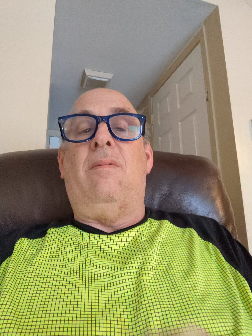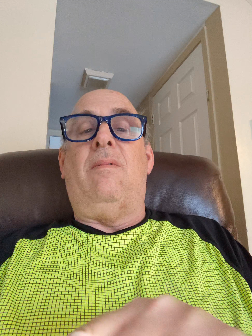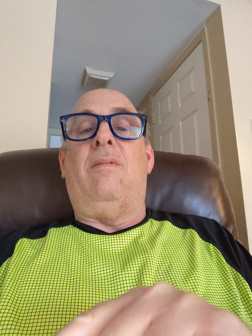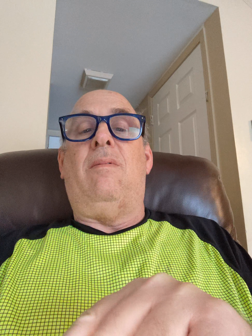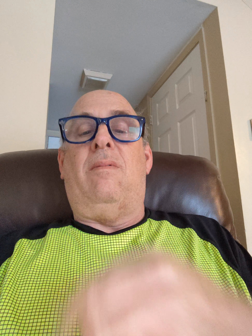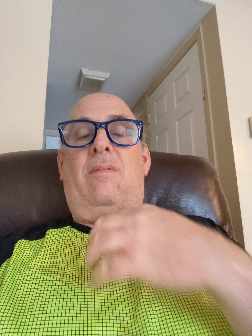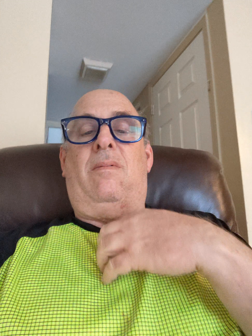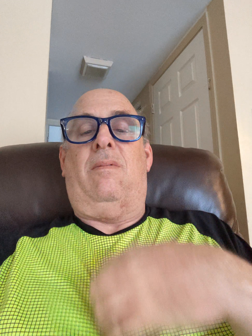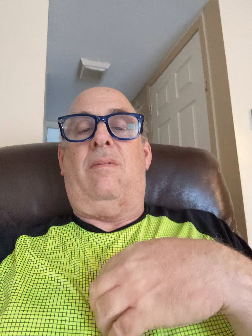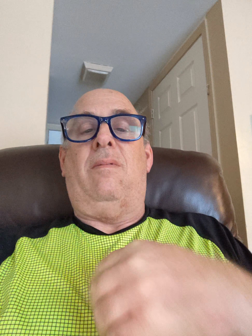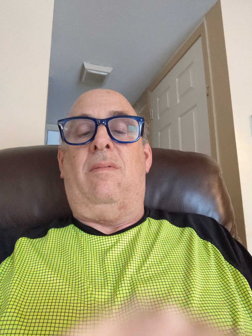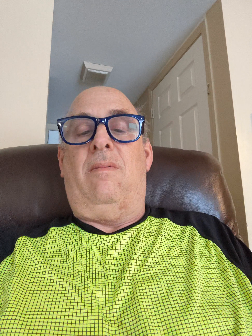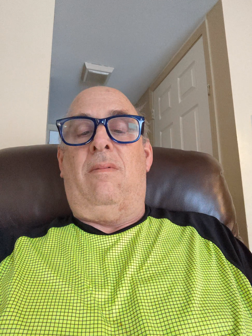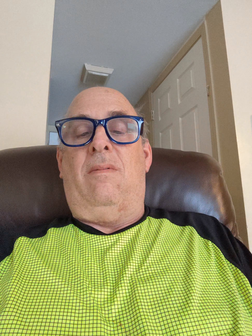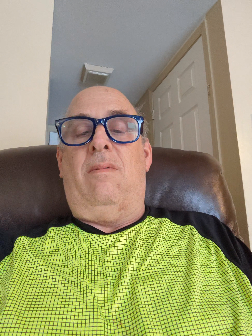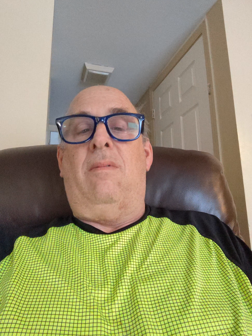hungry